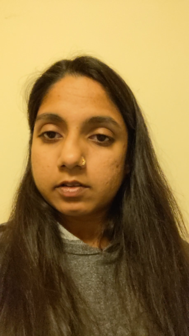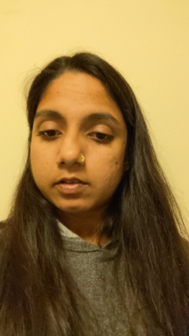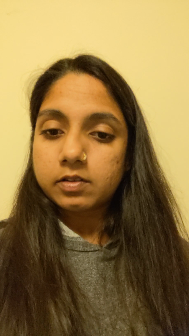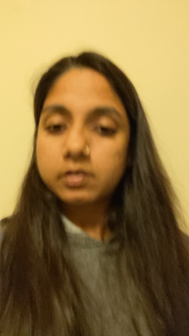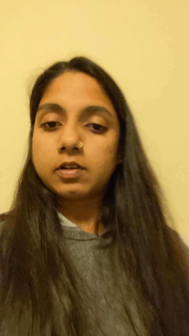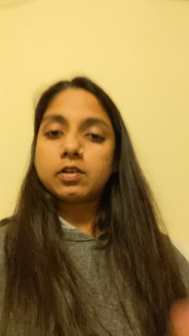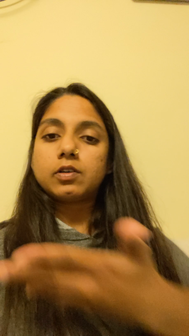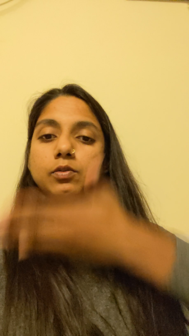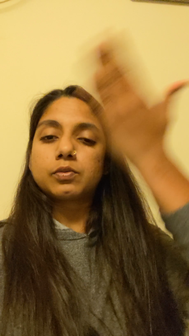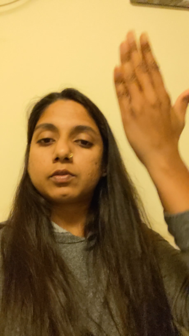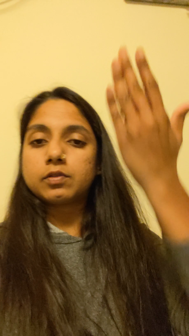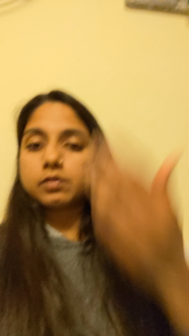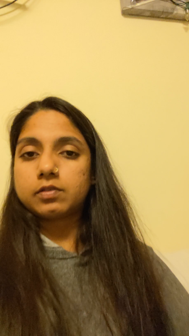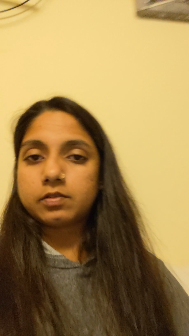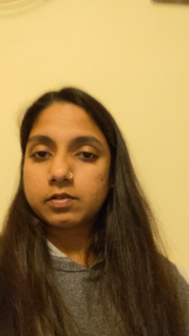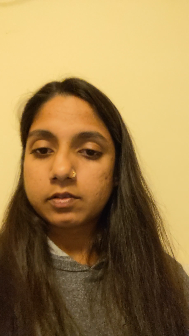all gone